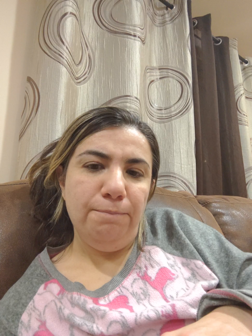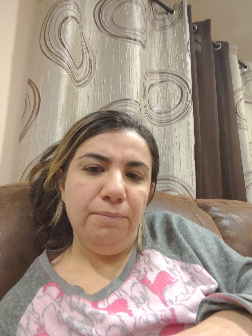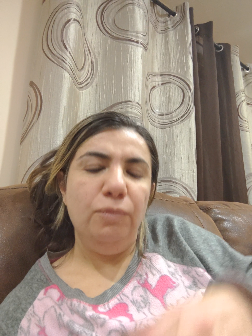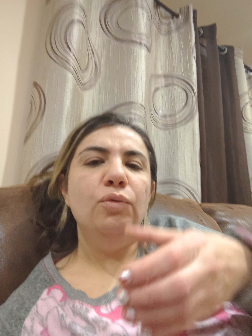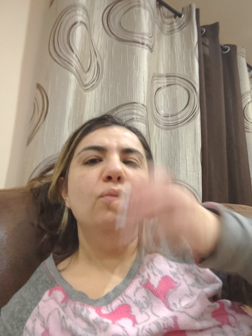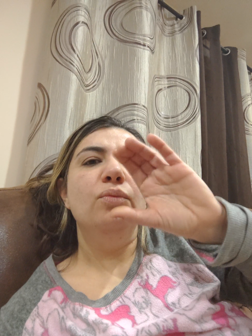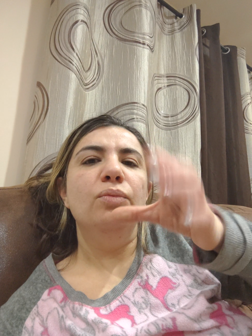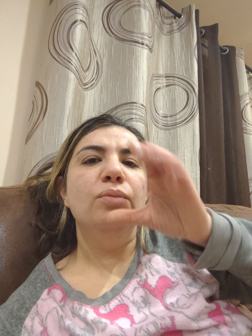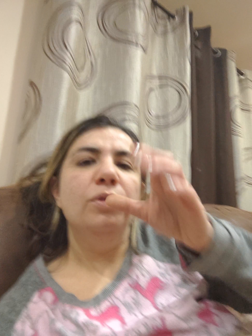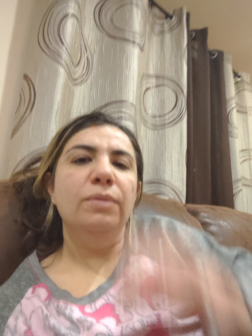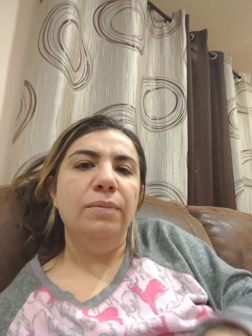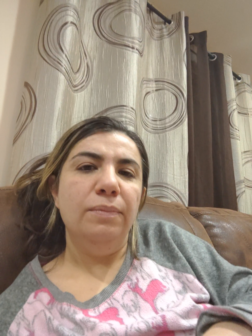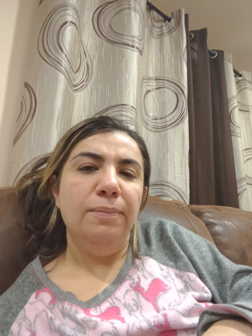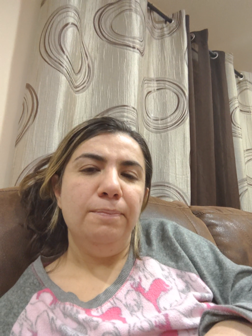drink